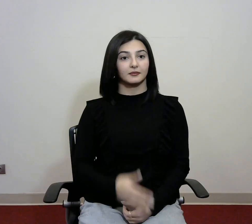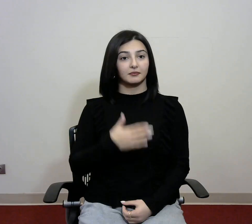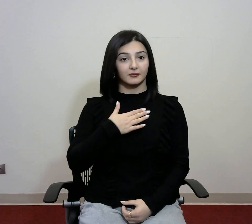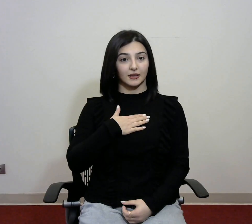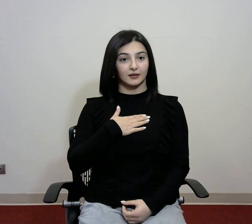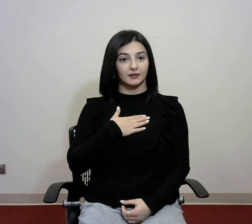mən